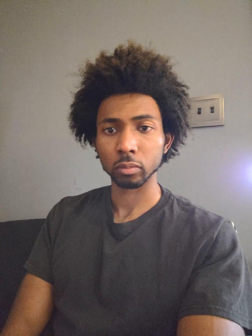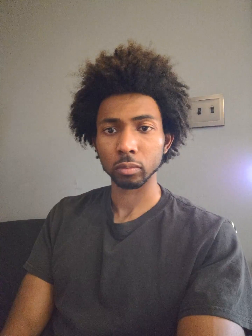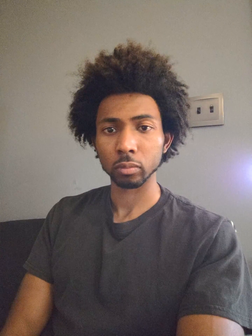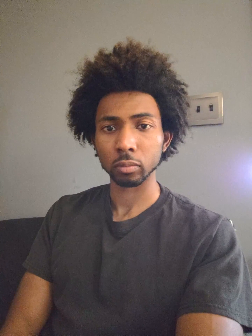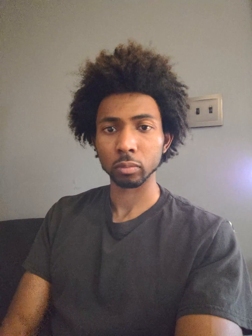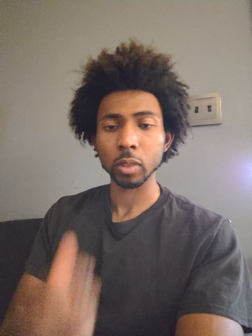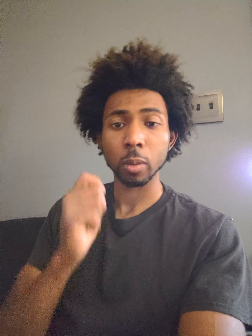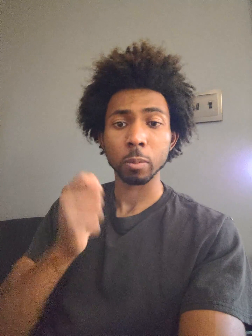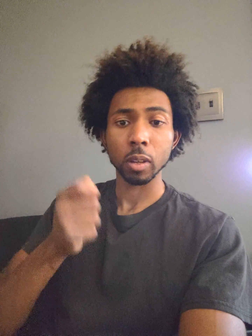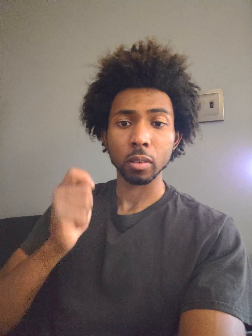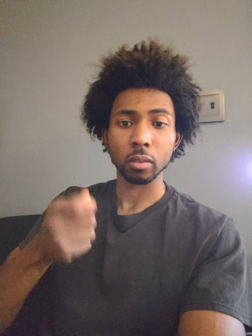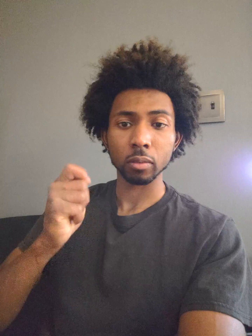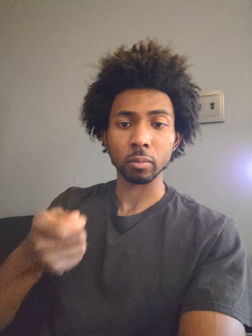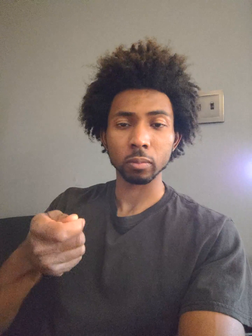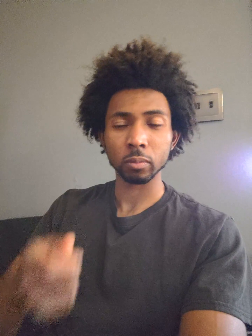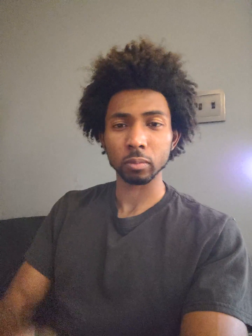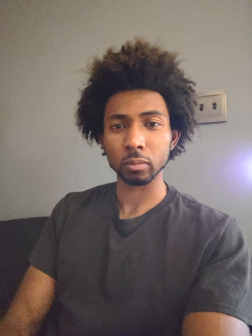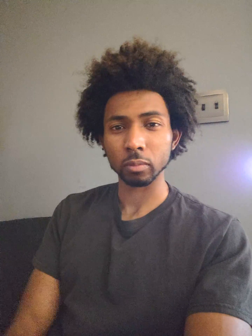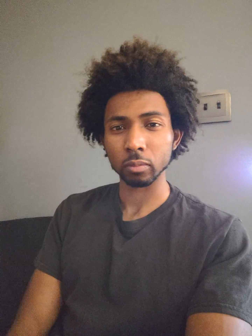cart